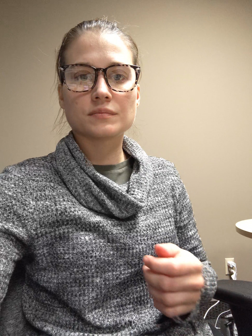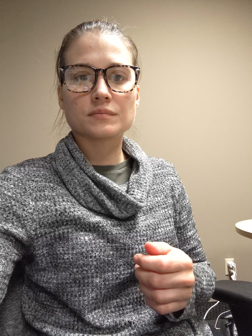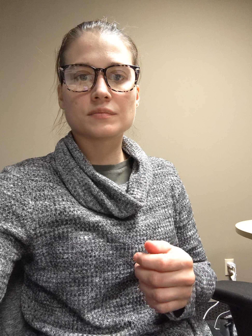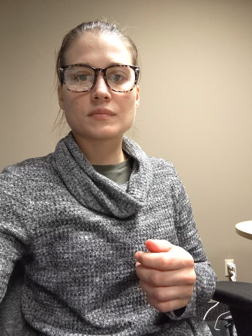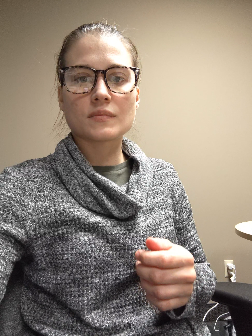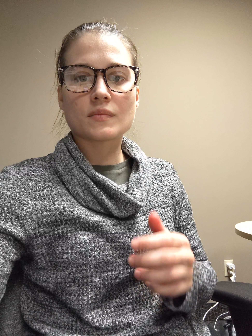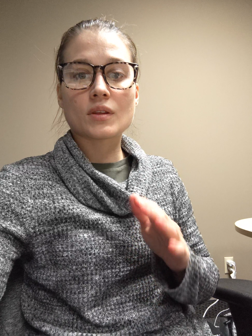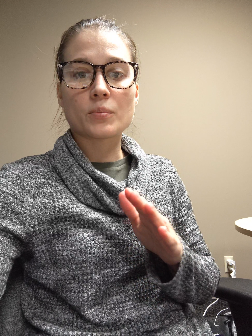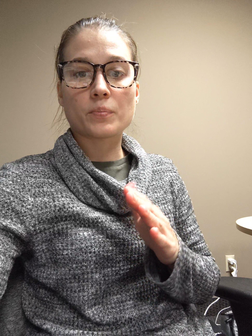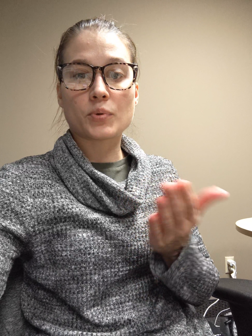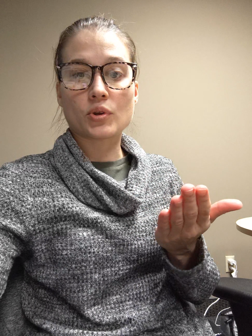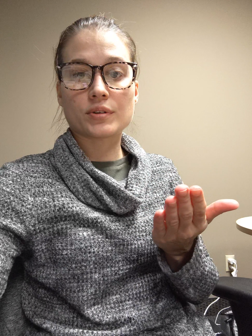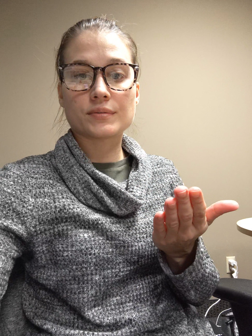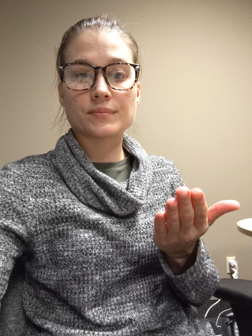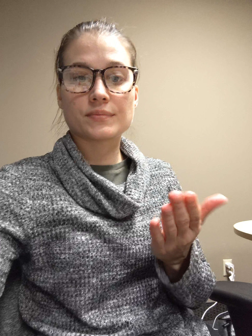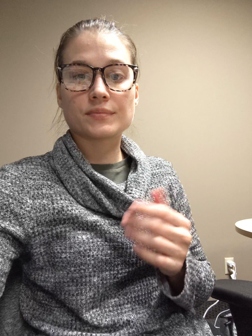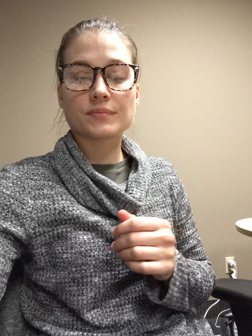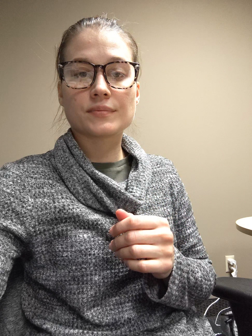book